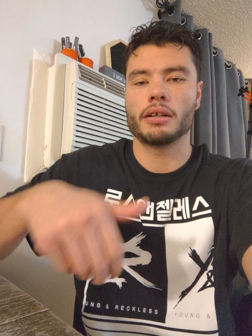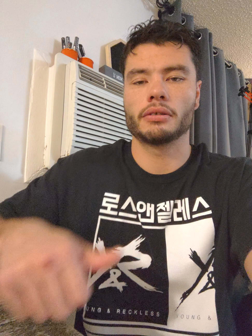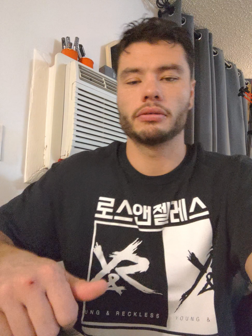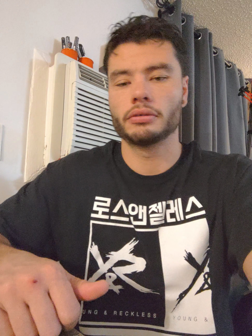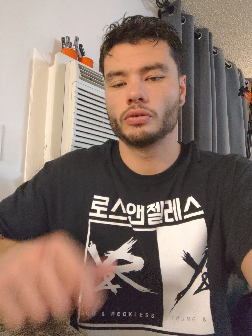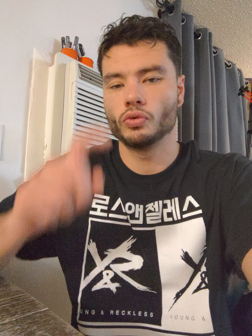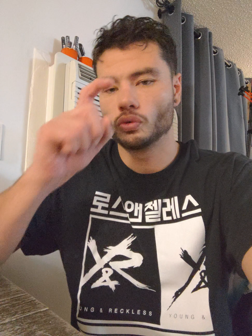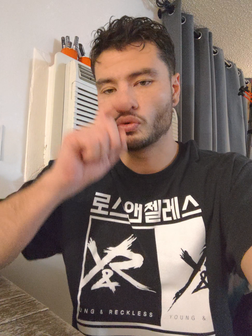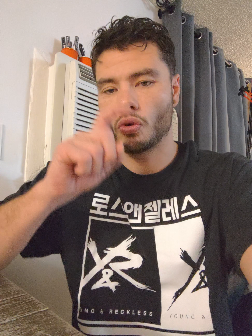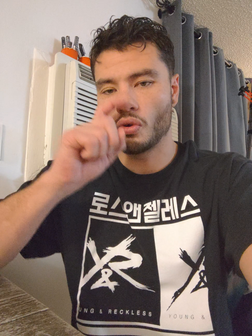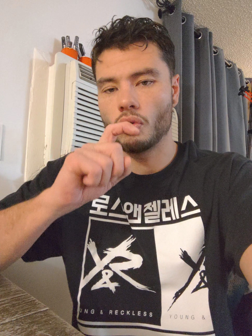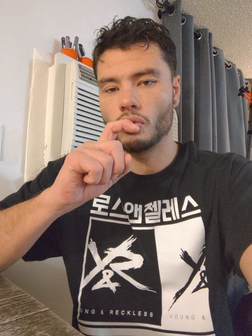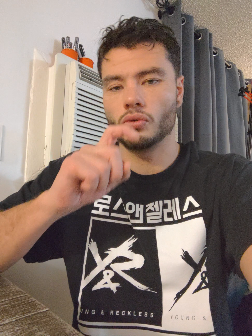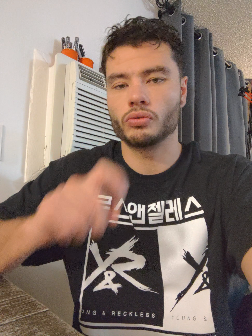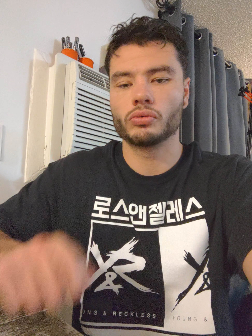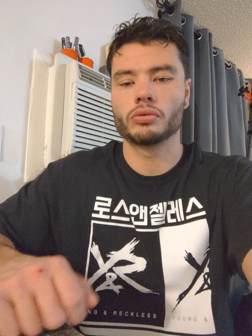doll